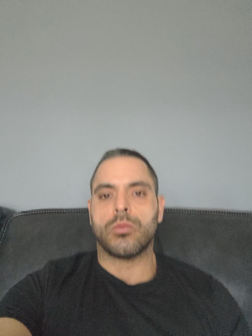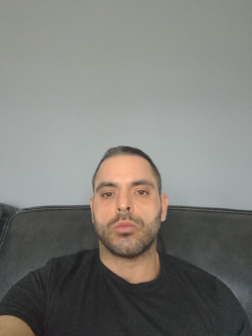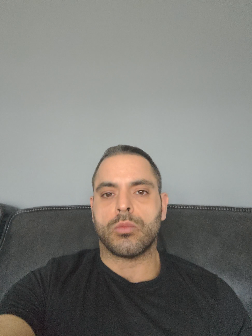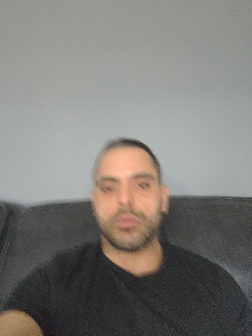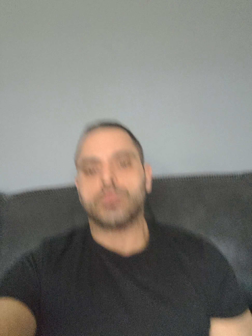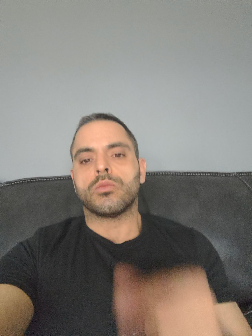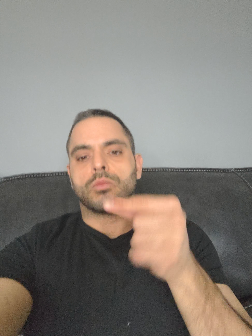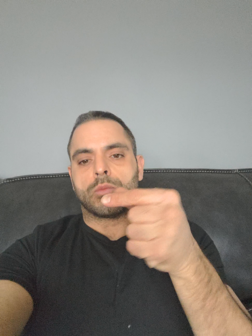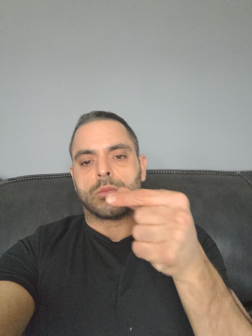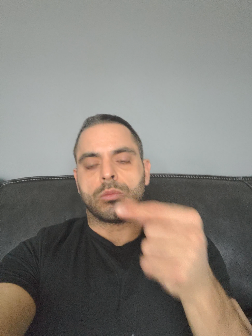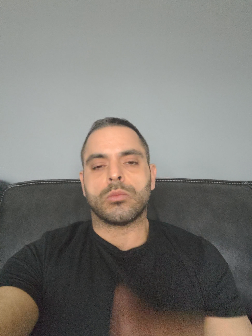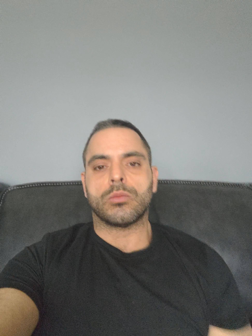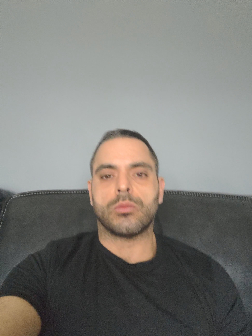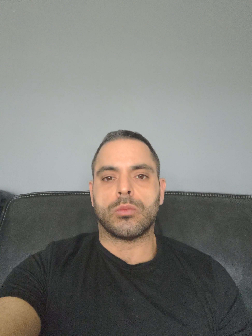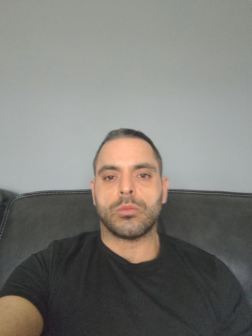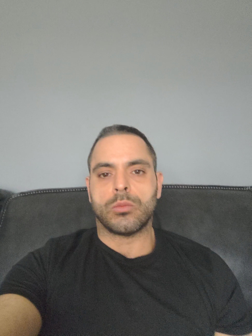green